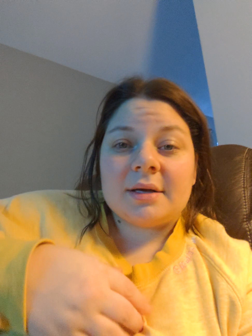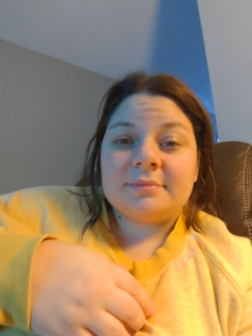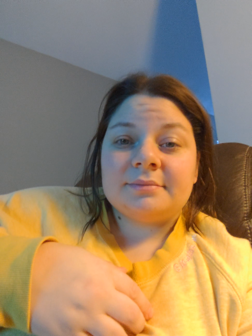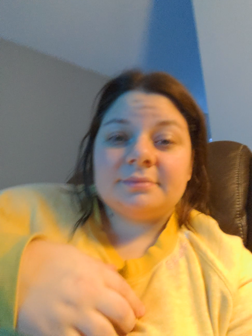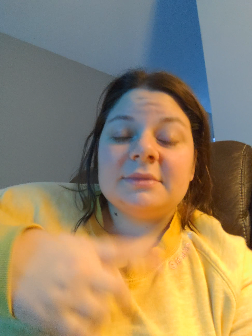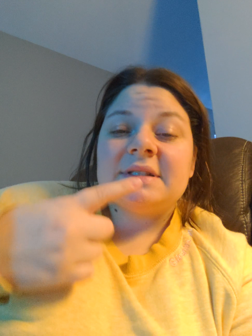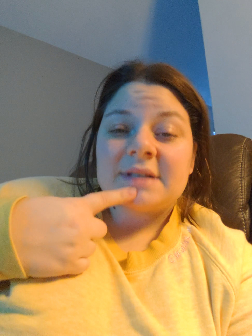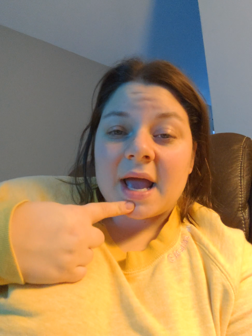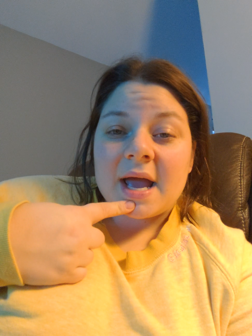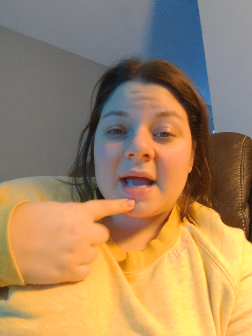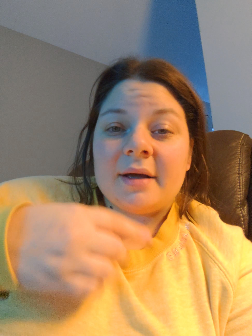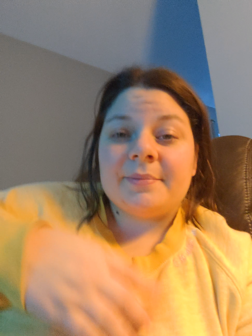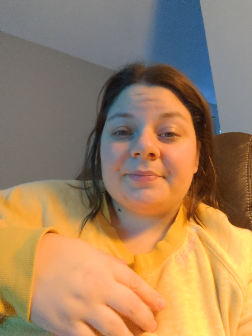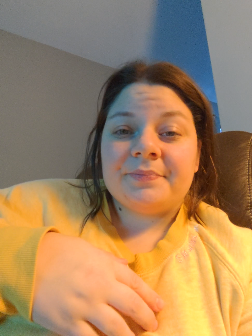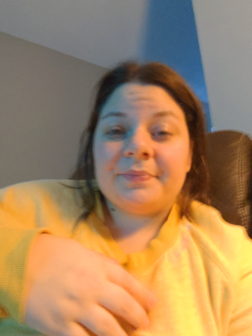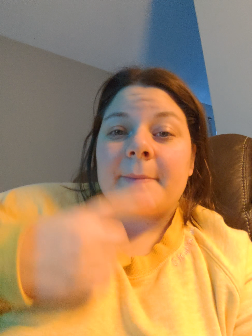say